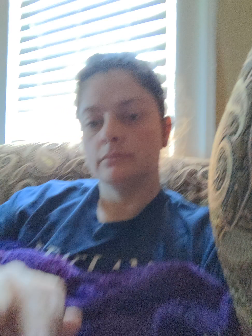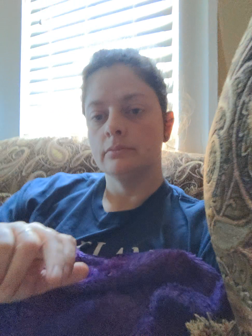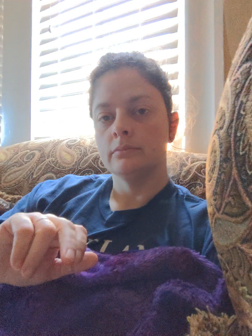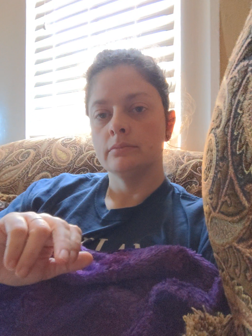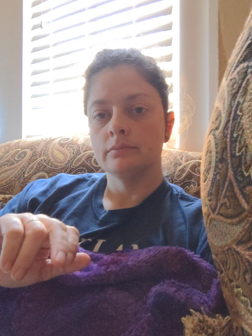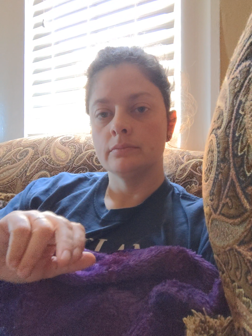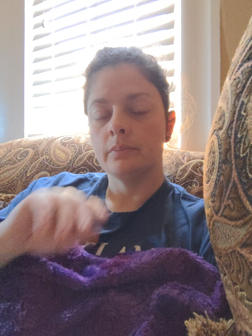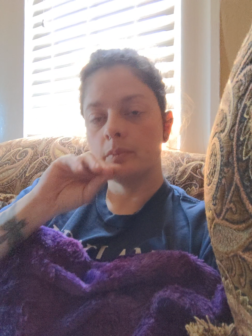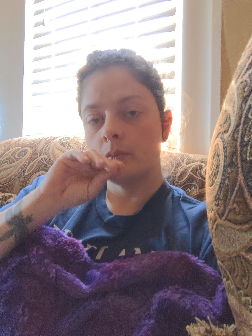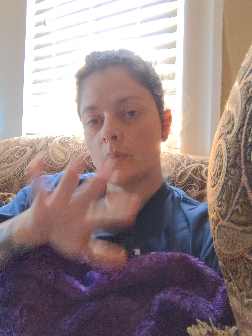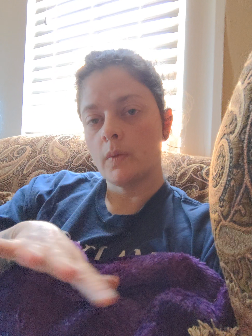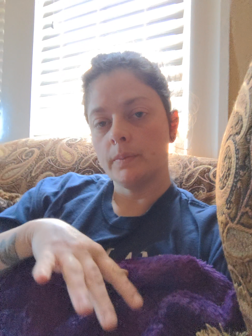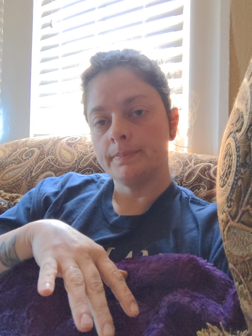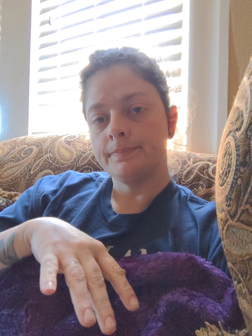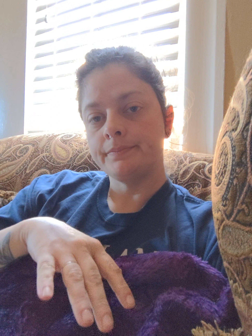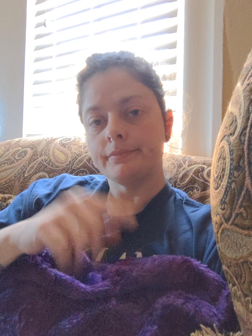blow